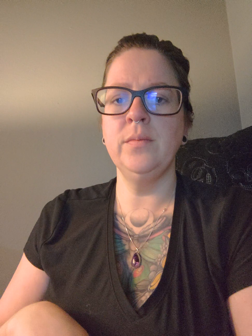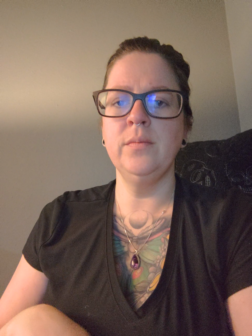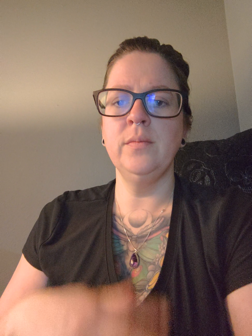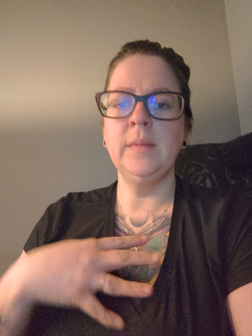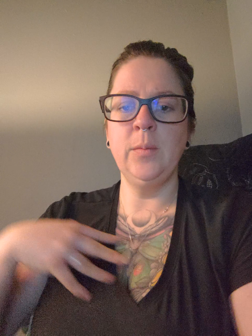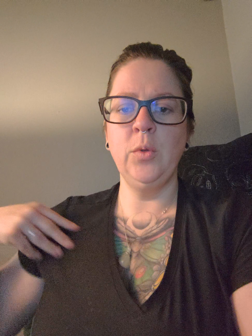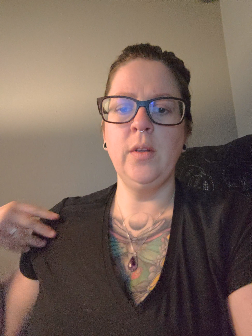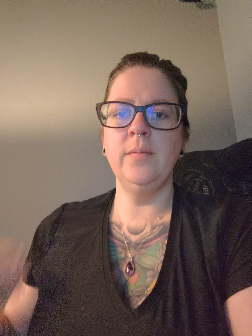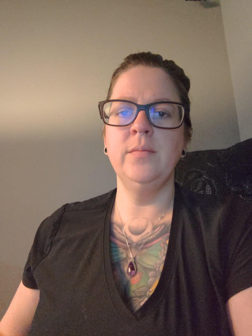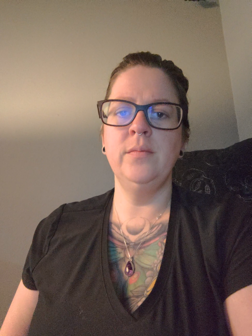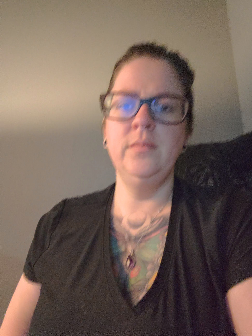zebra